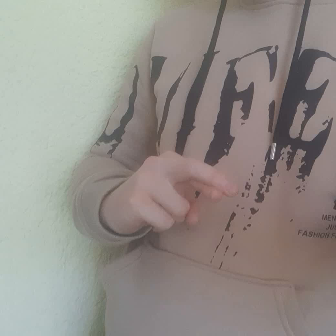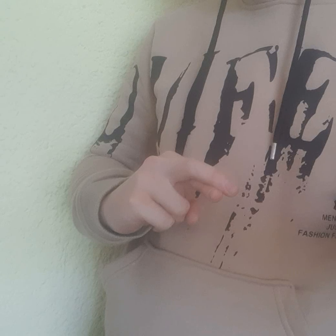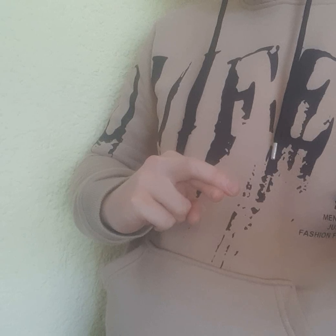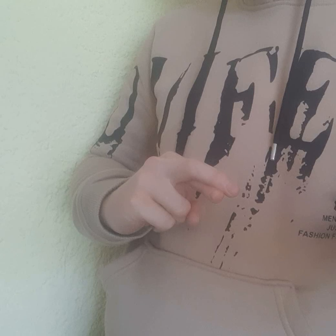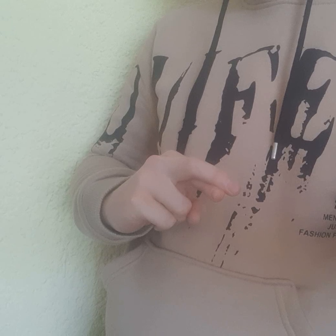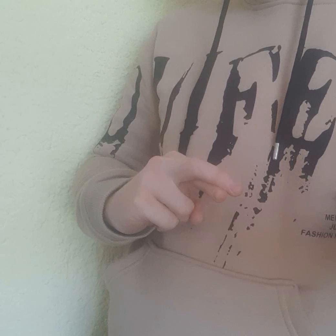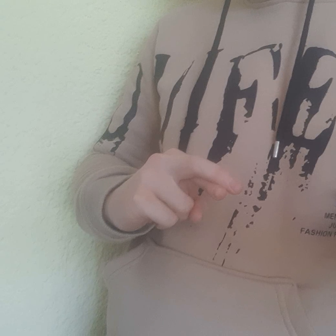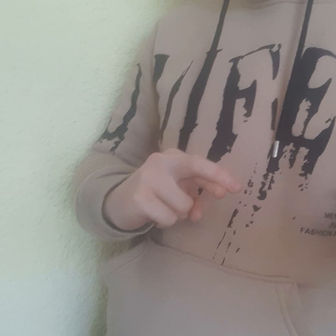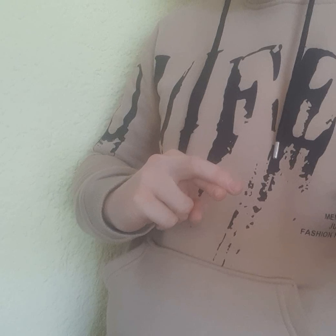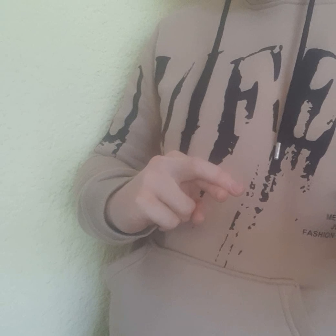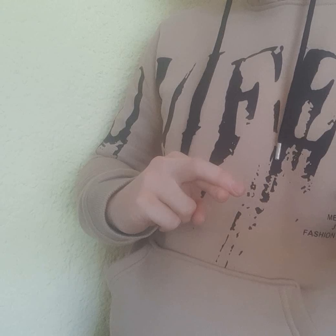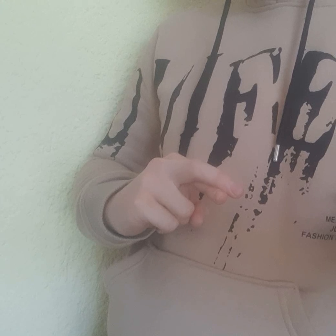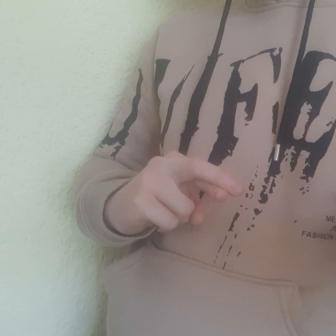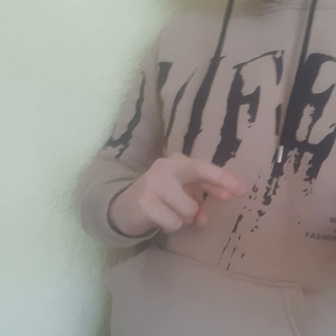Я